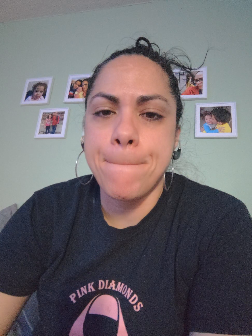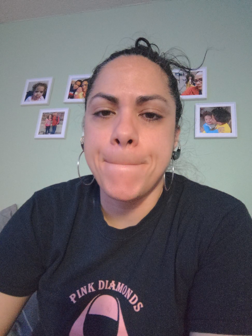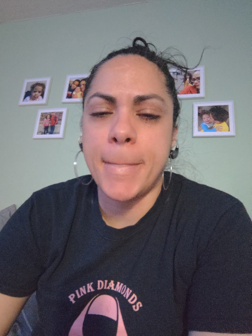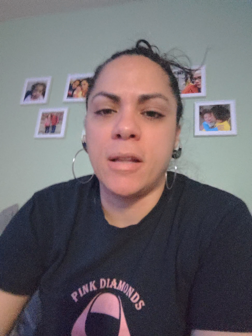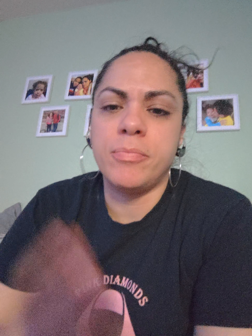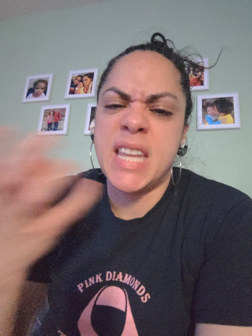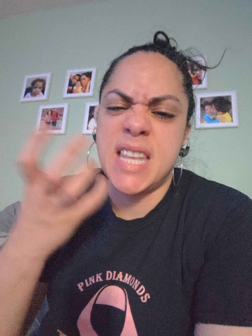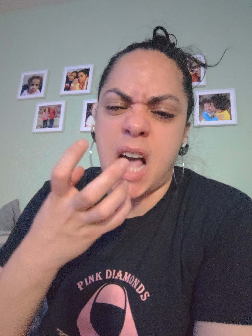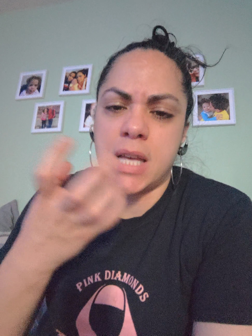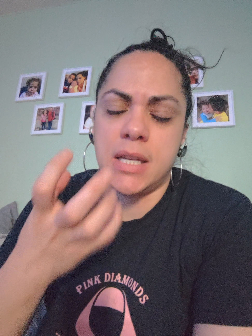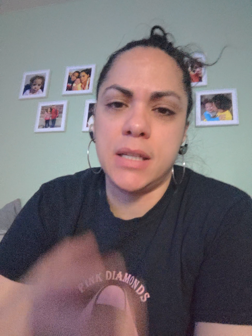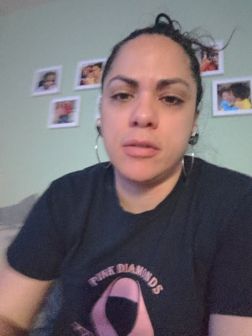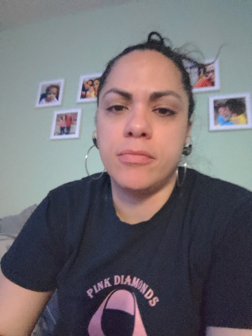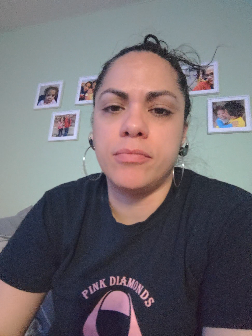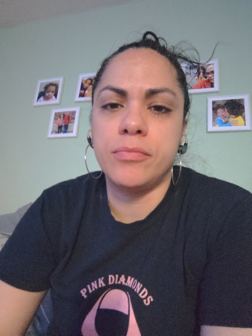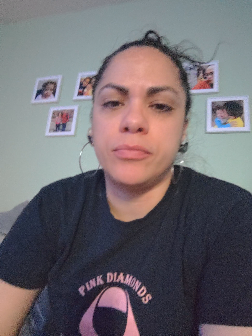yucky